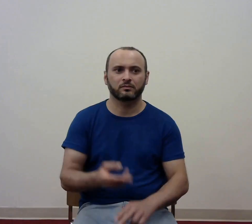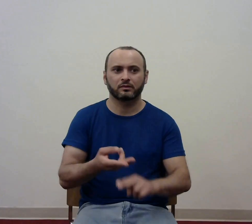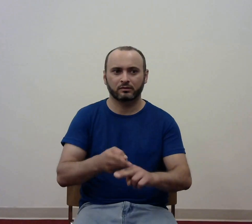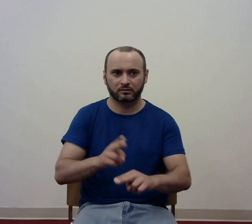bu